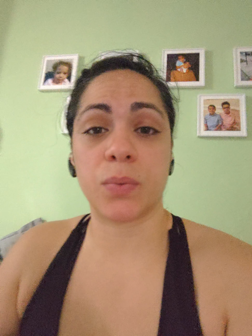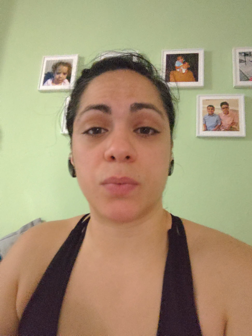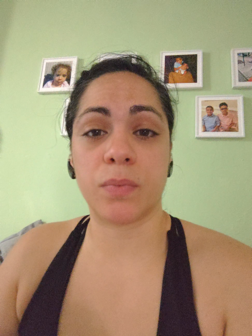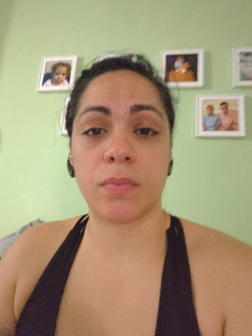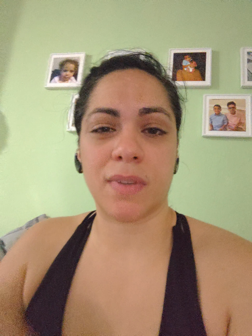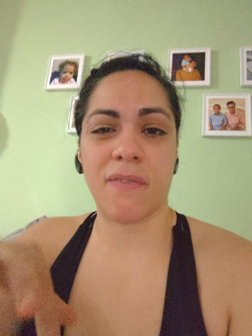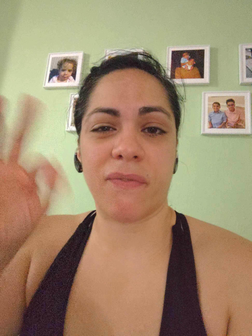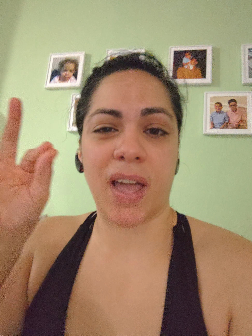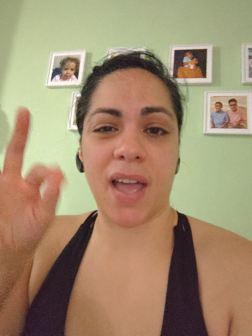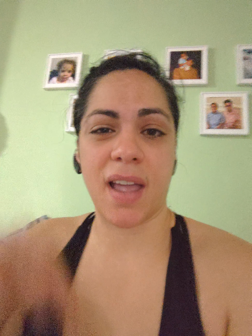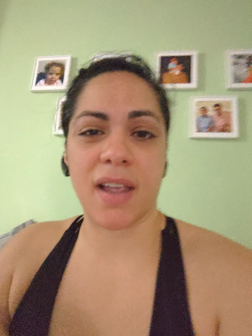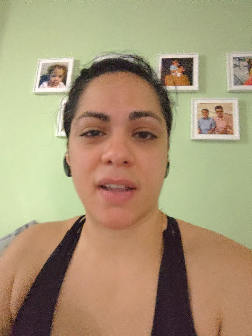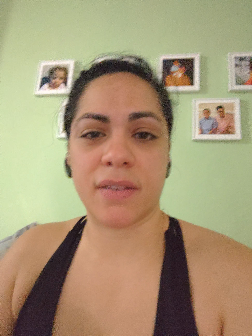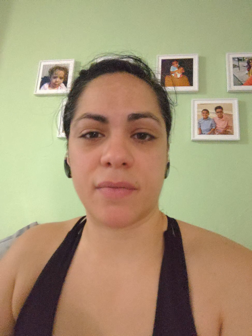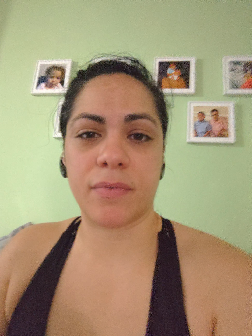find